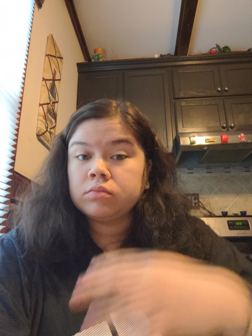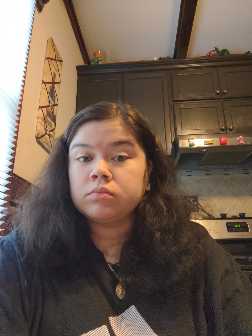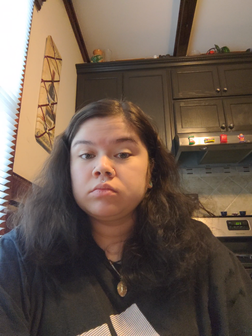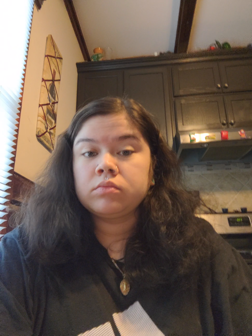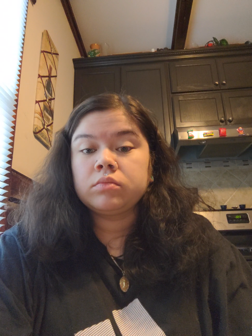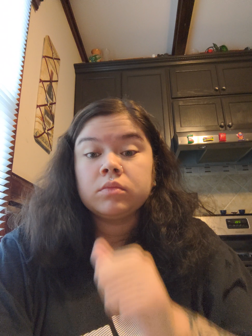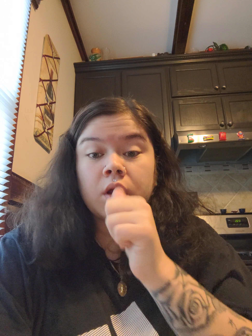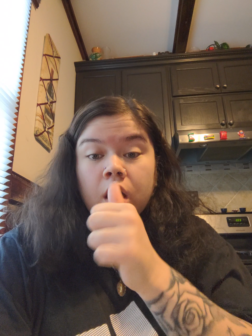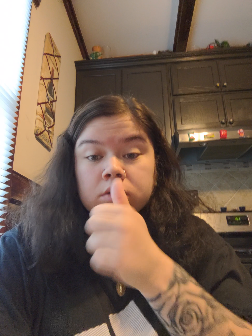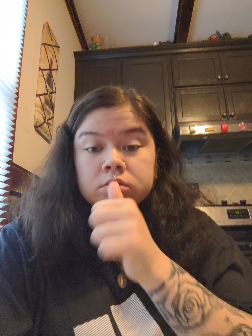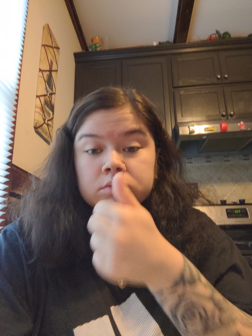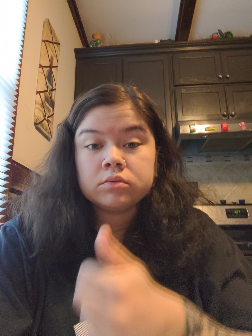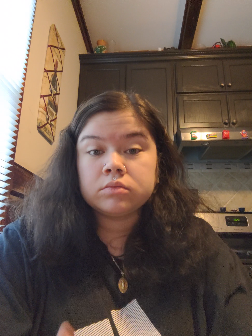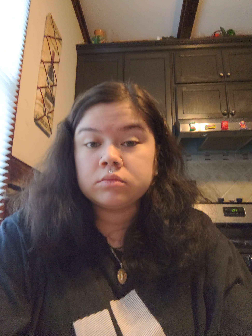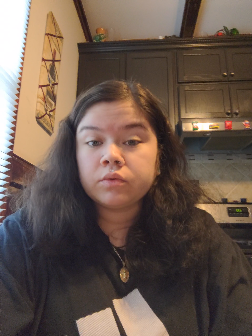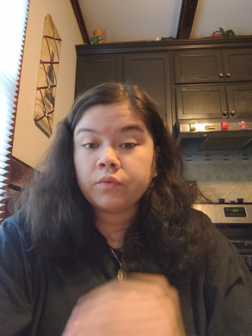nuts